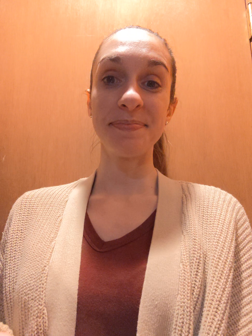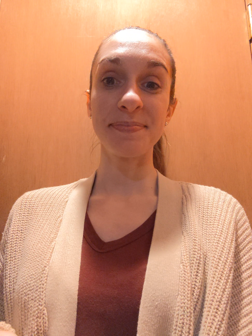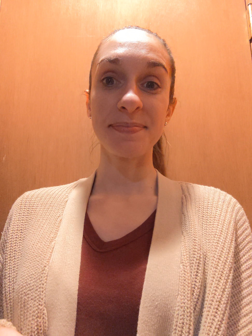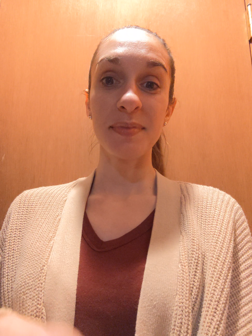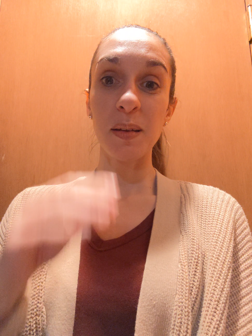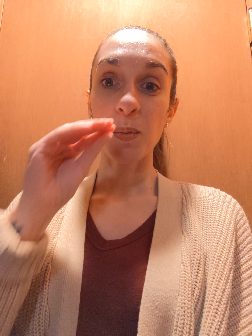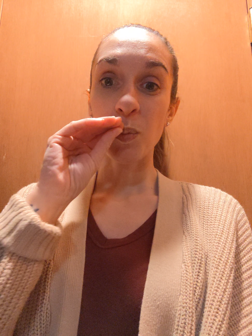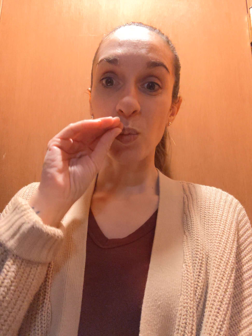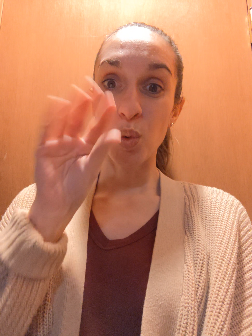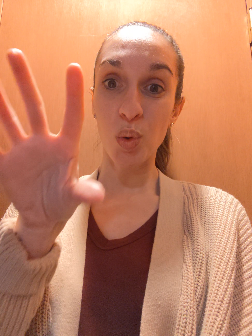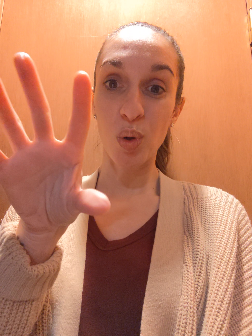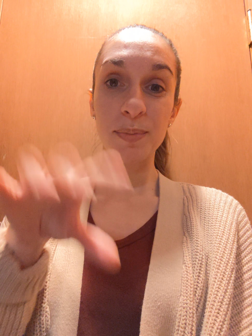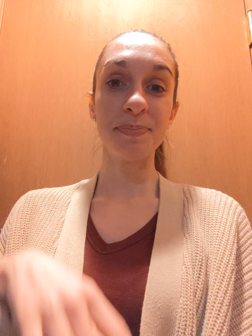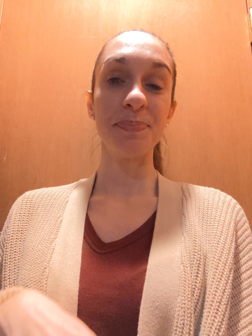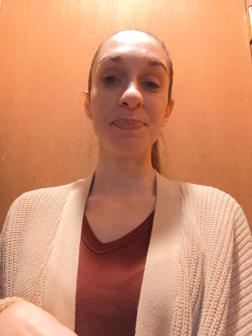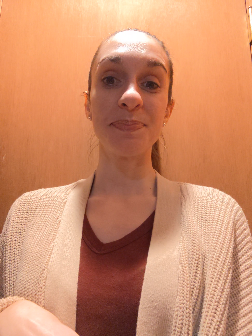blow